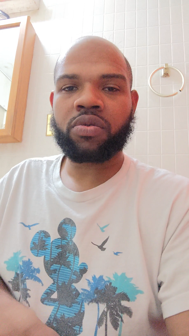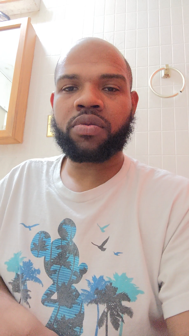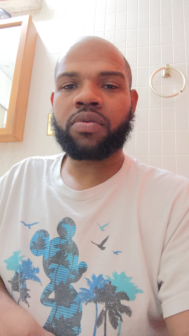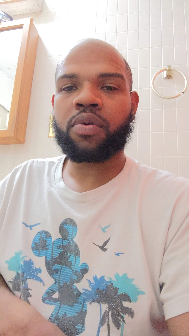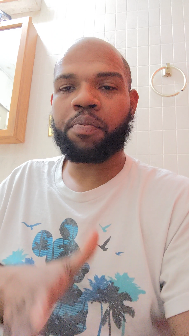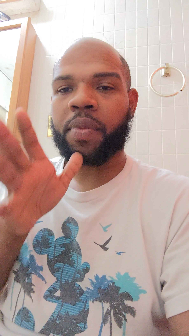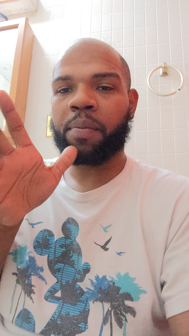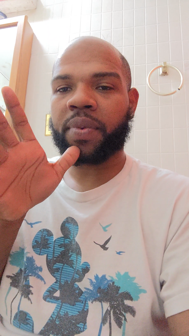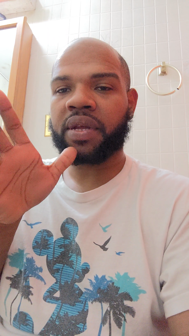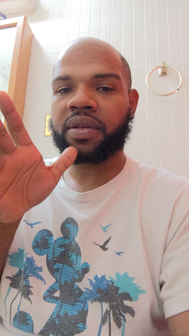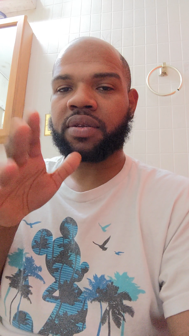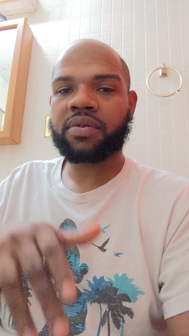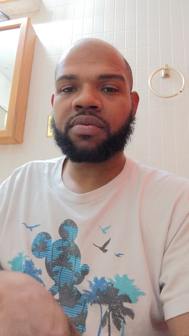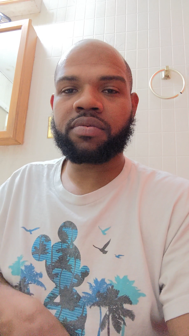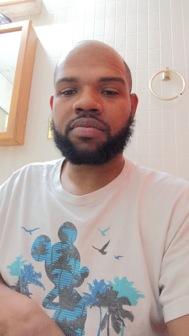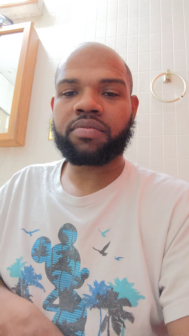mommy